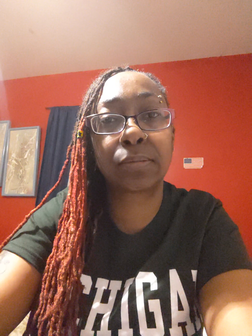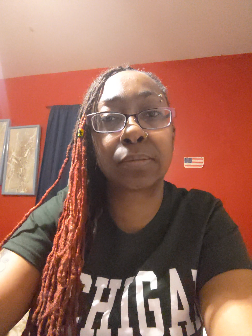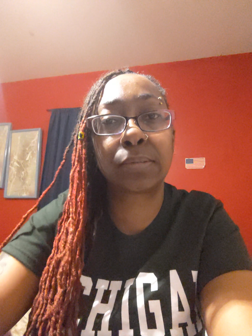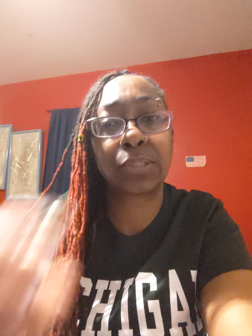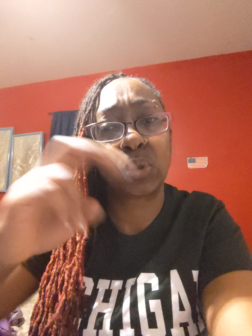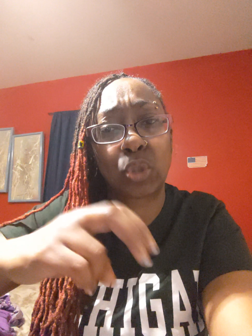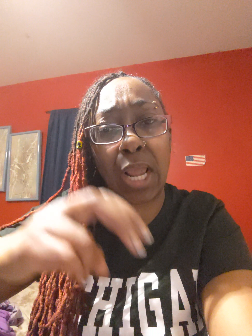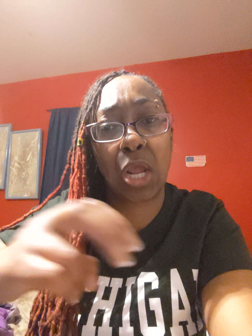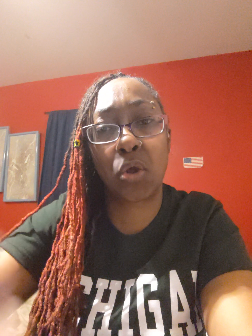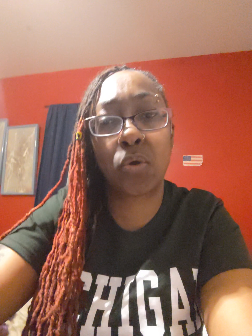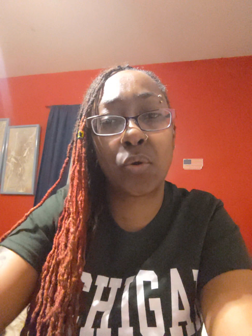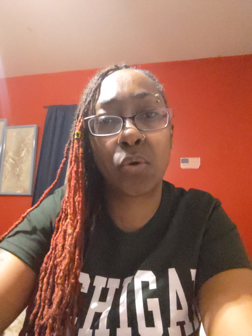chair